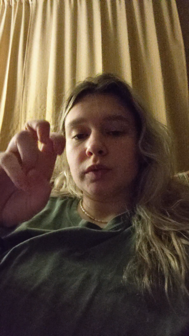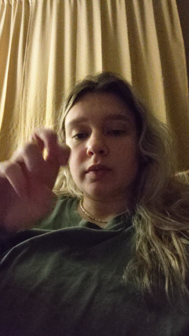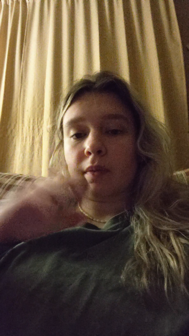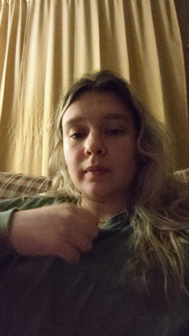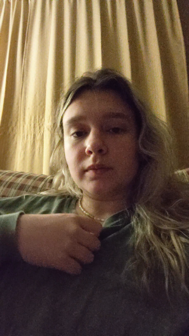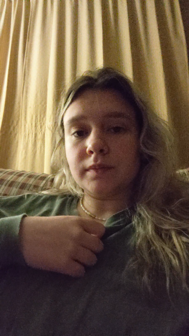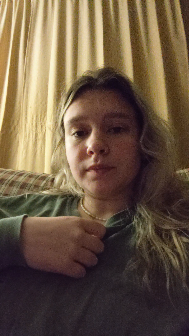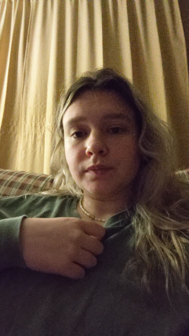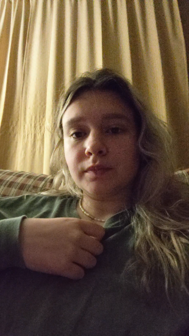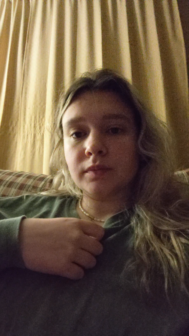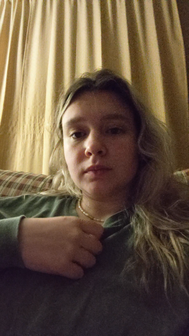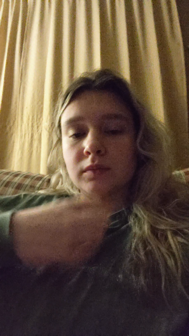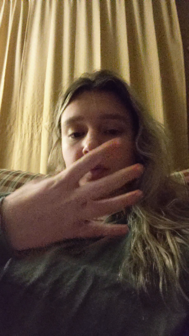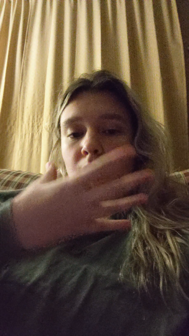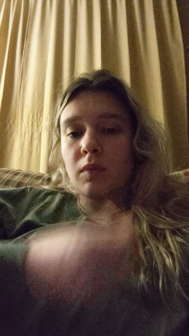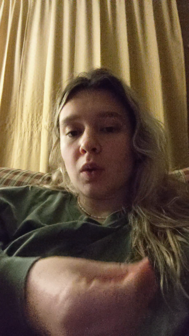poor